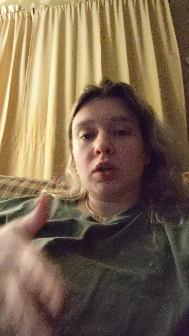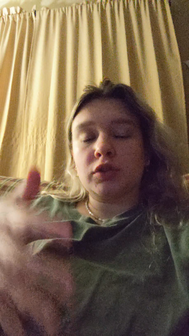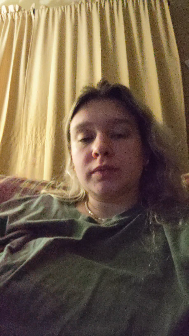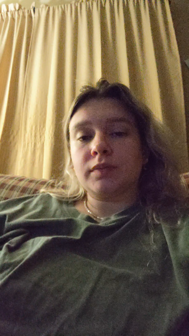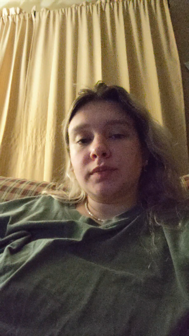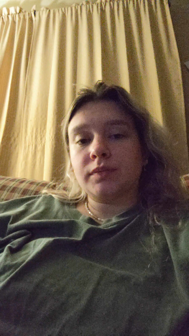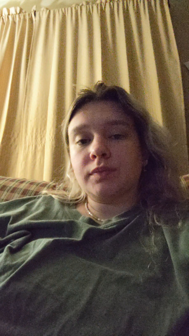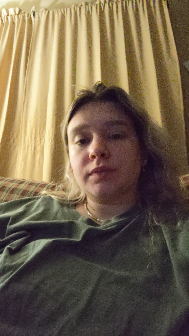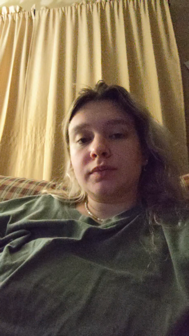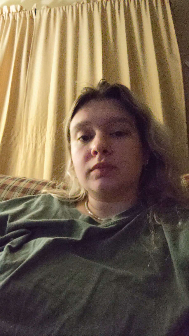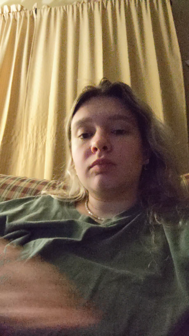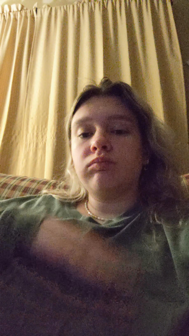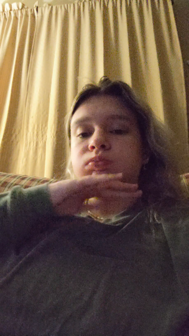full